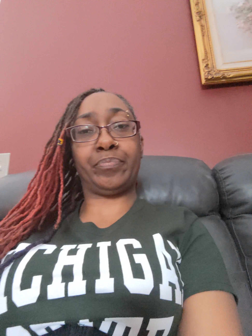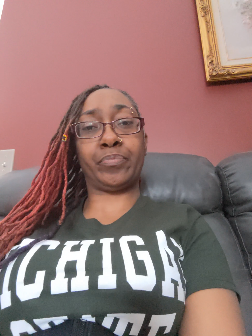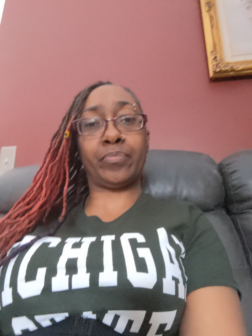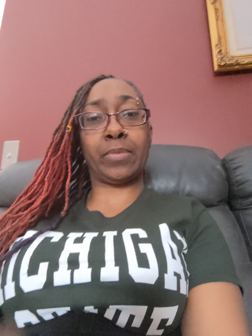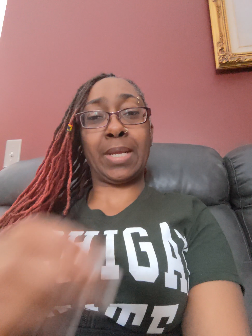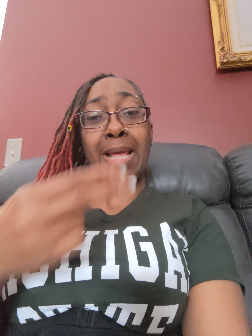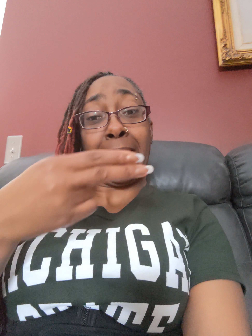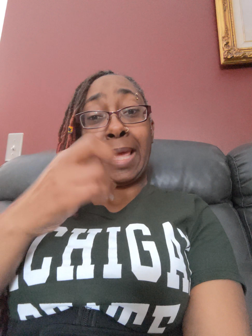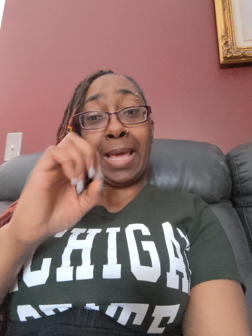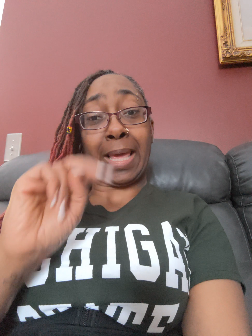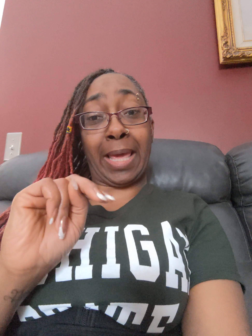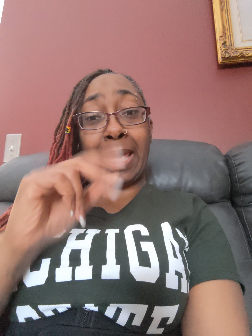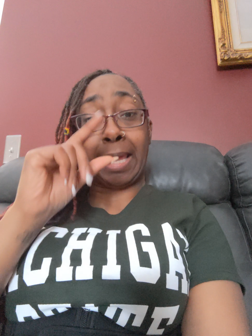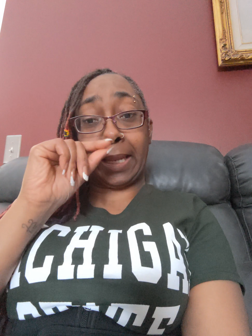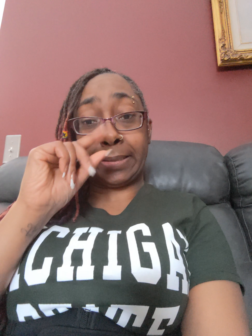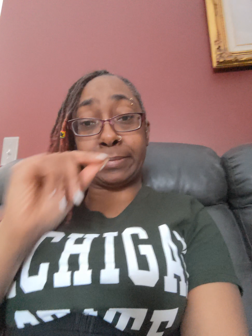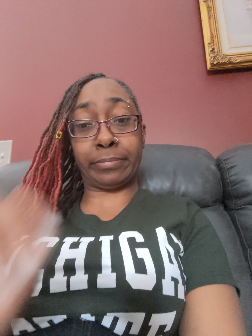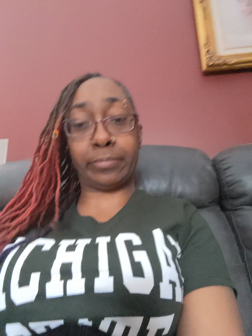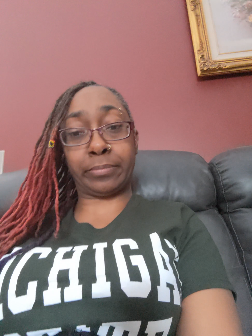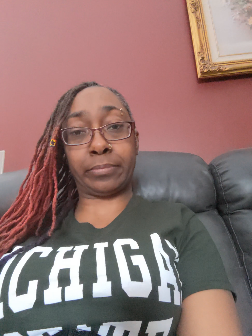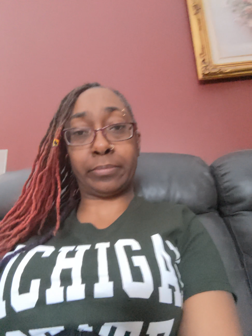hen